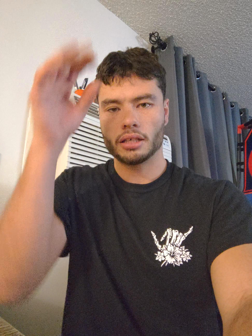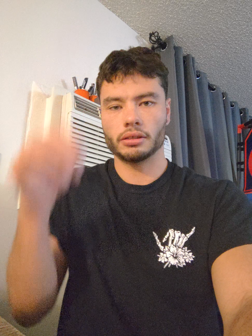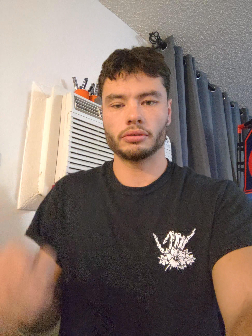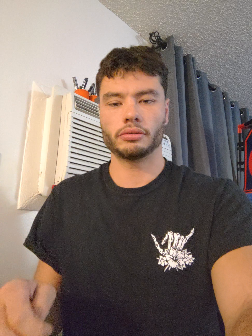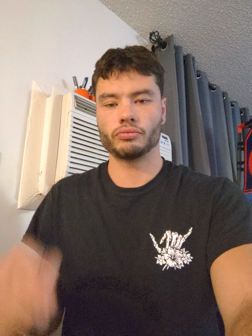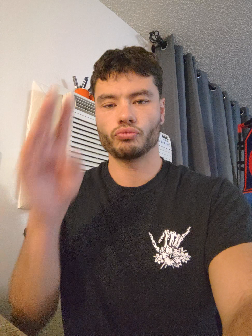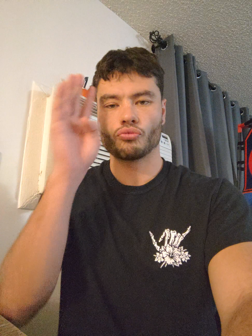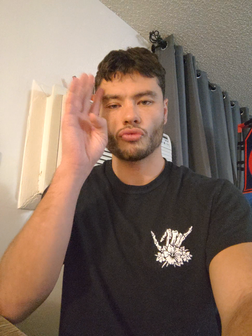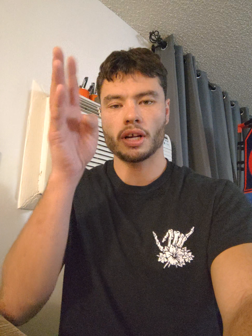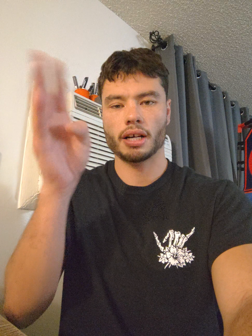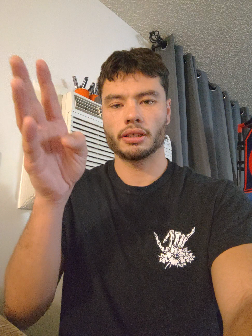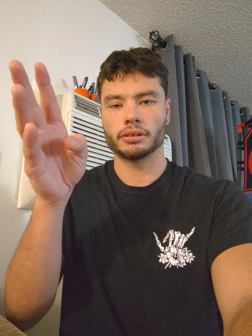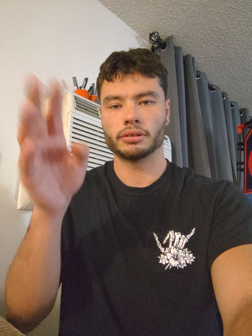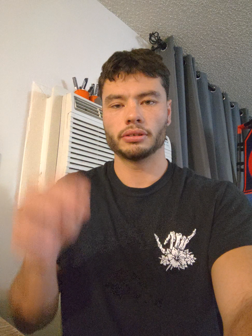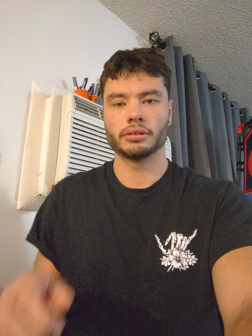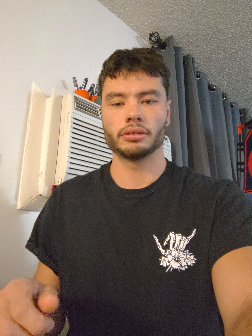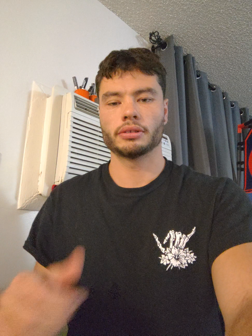pretend